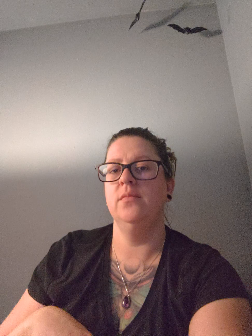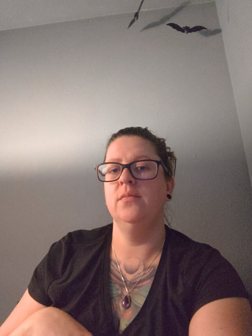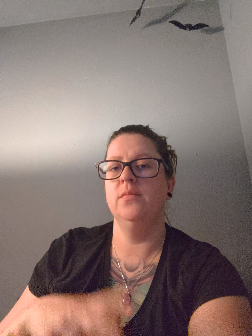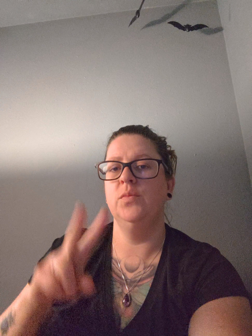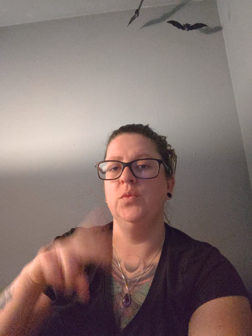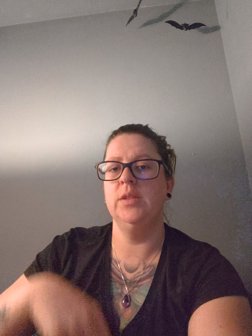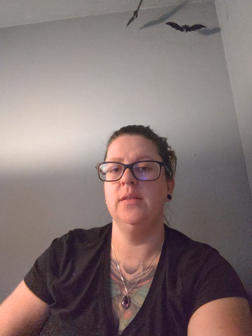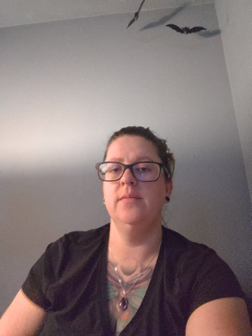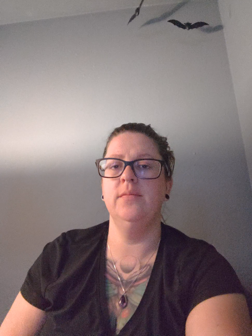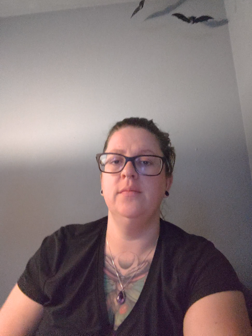read